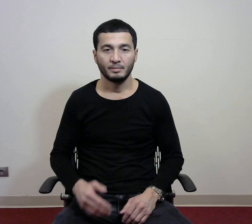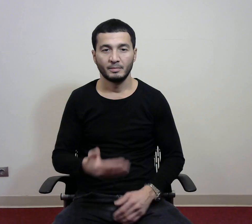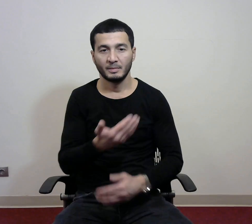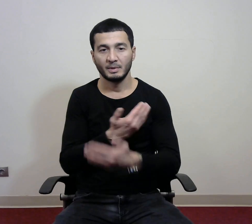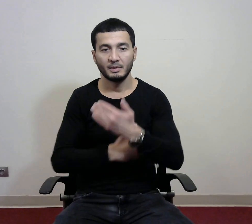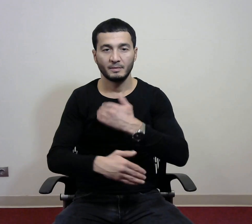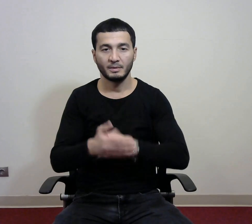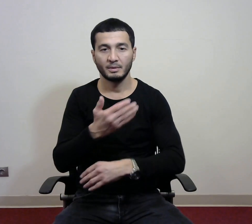əlil